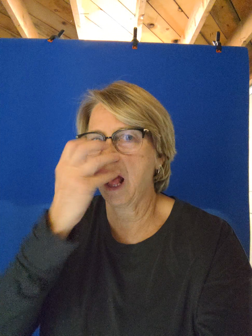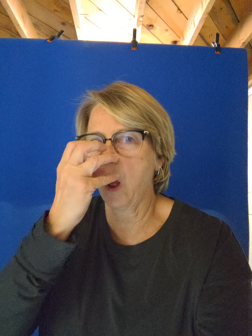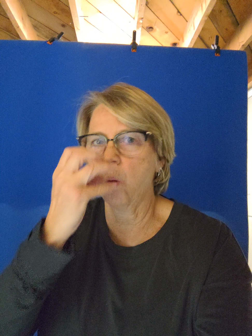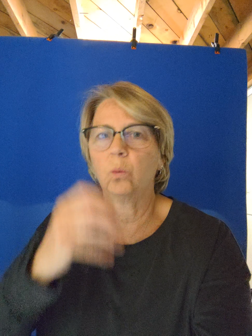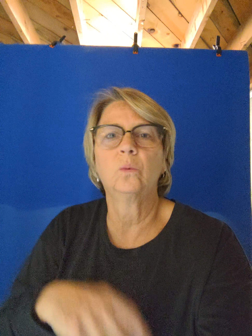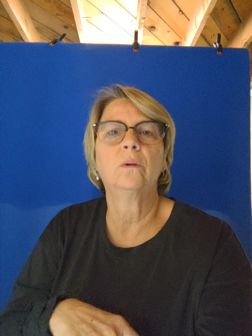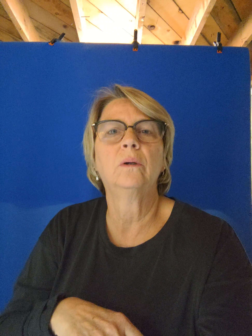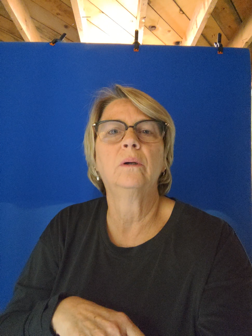clown